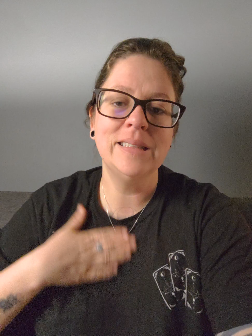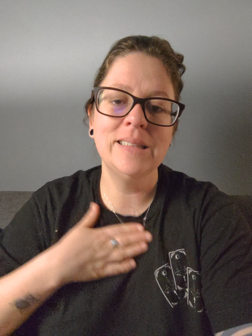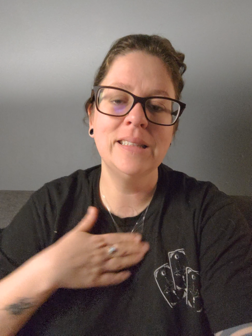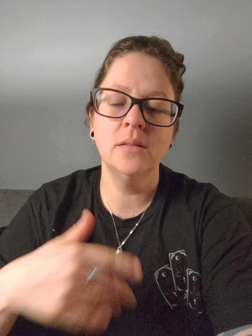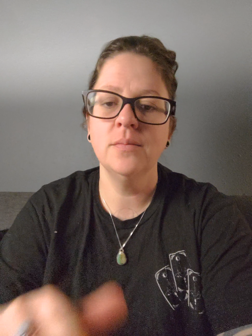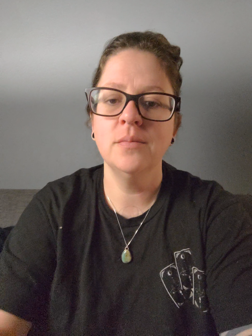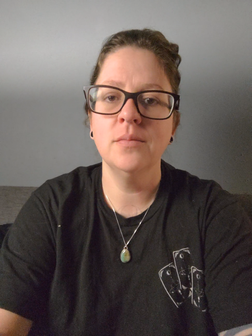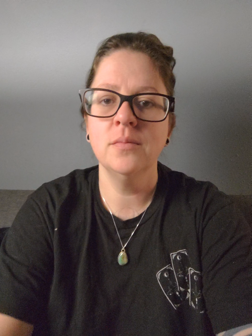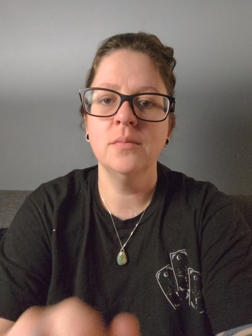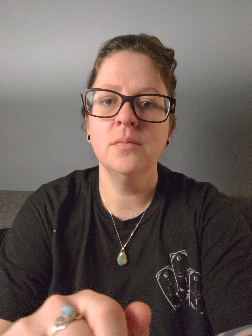please